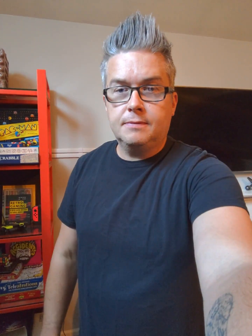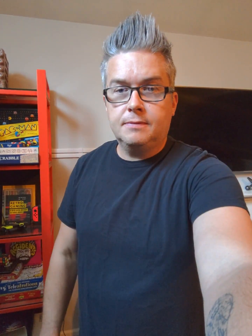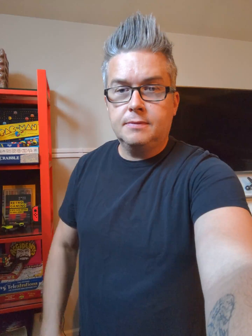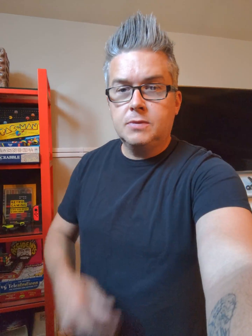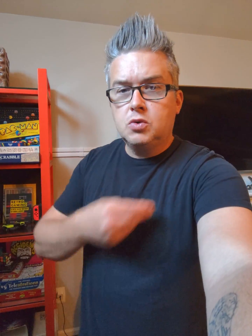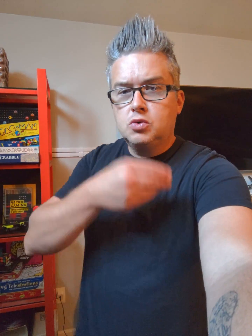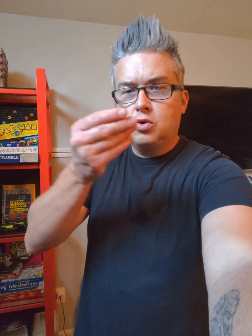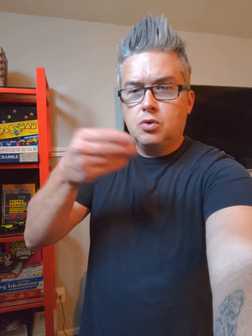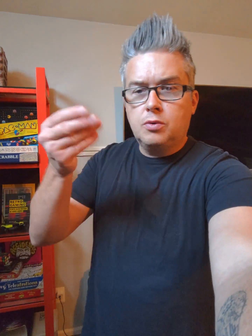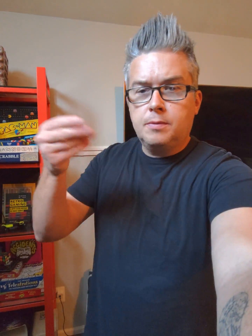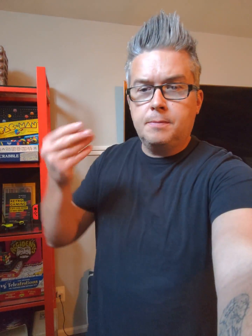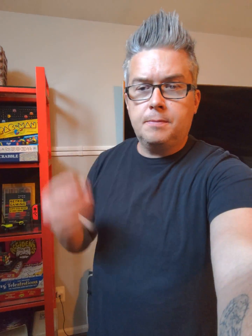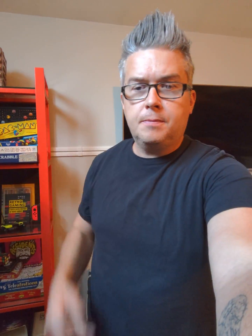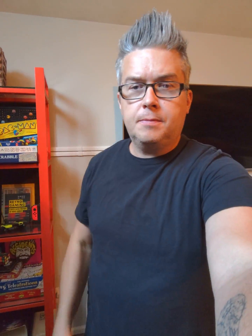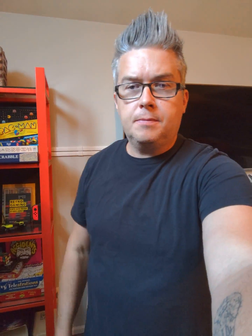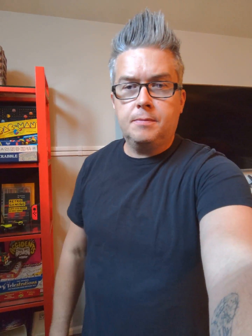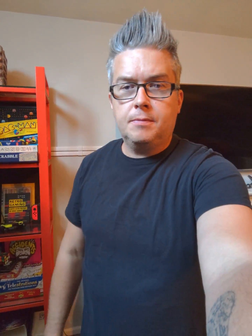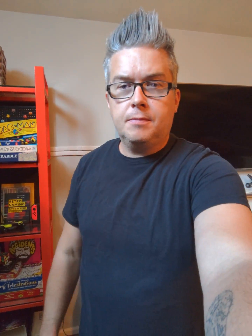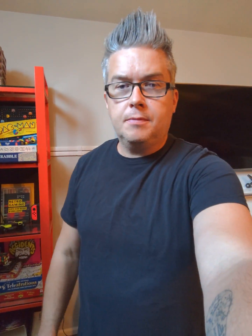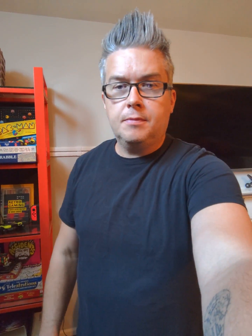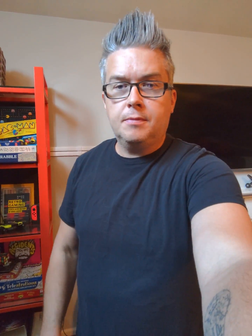shopping